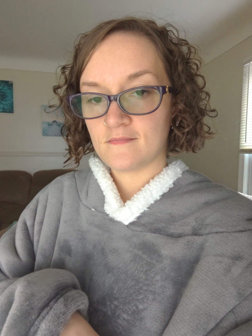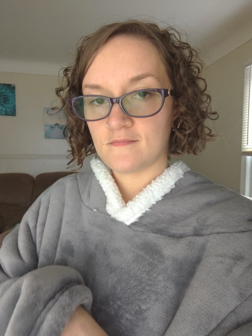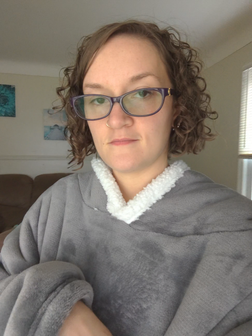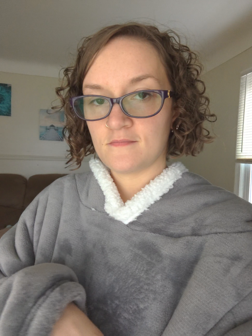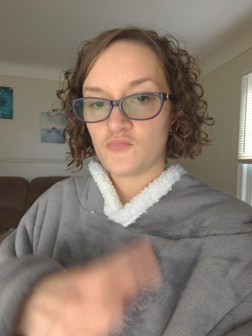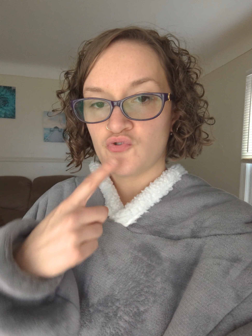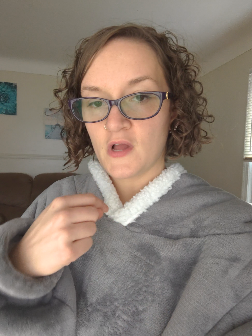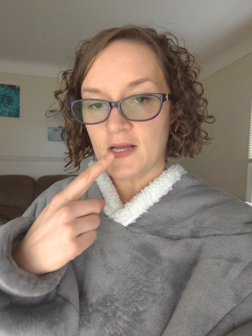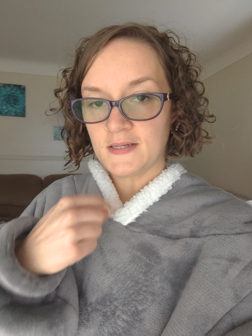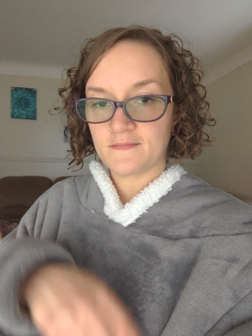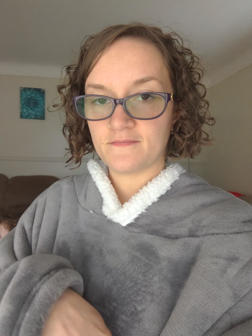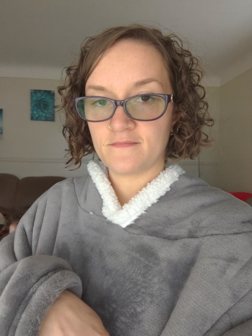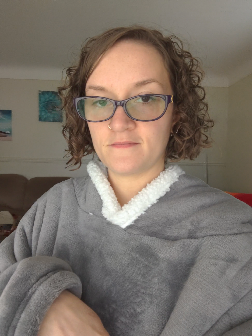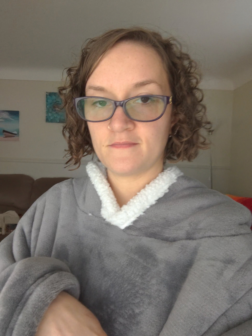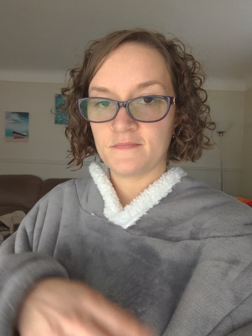red